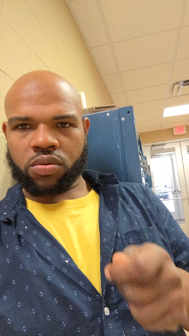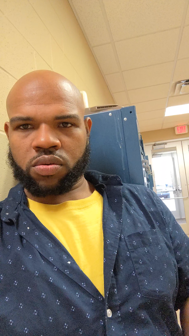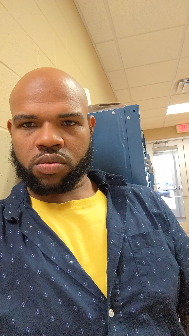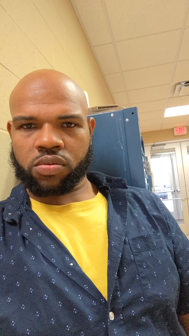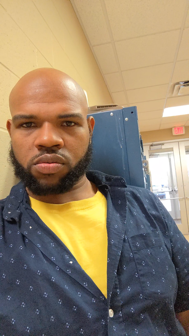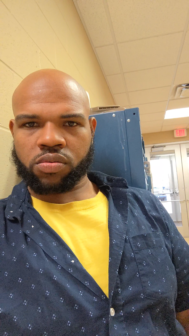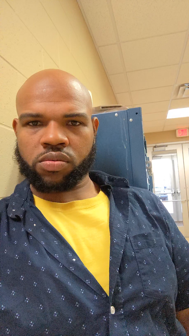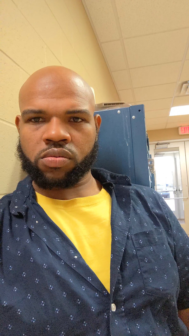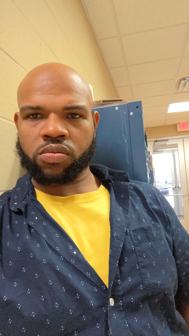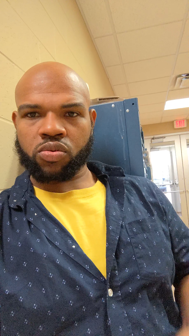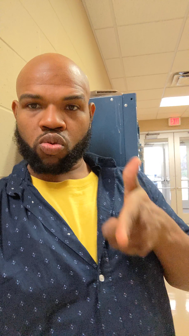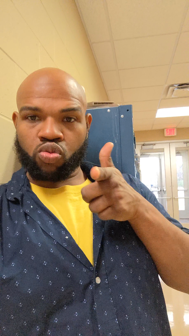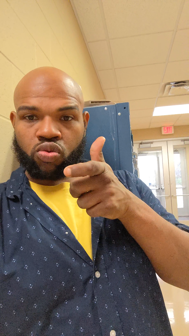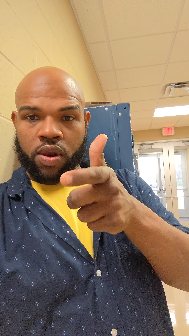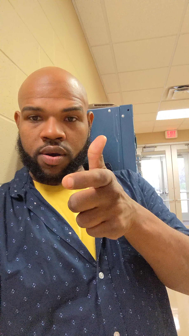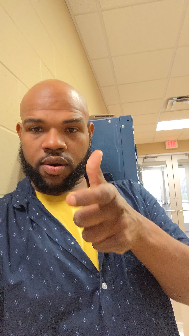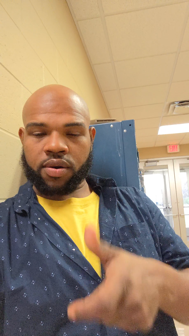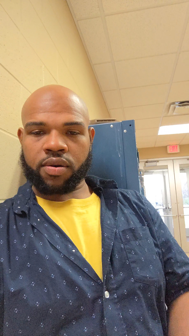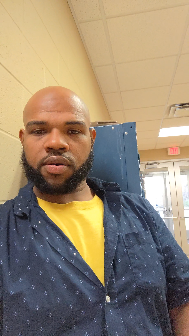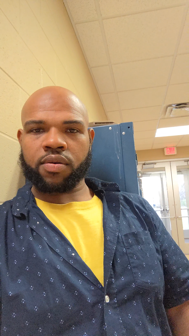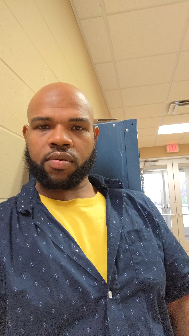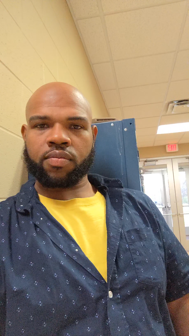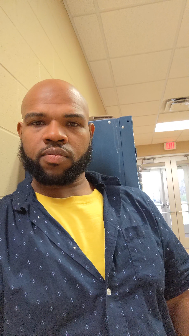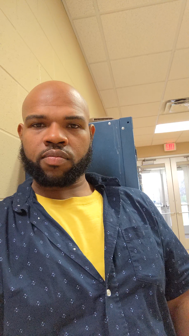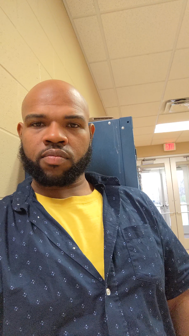run